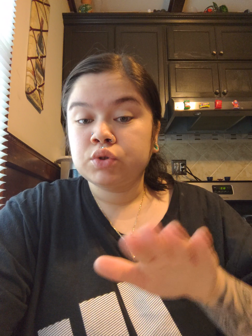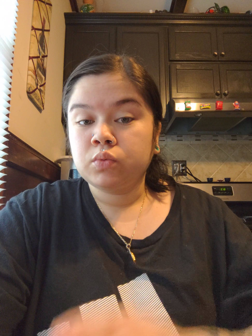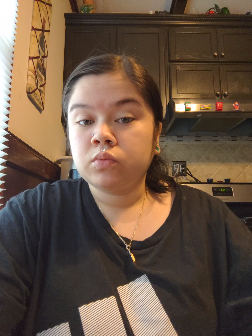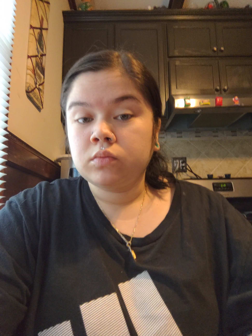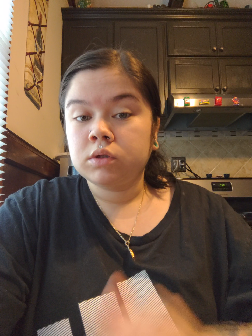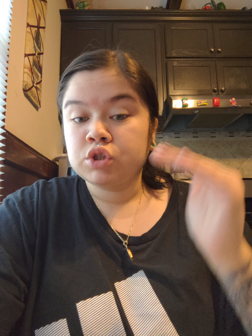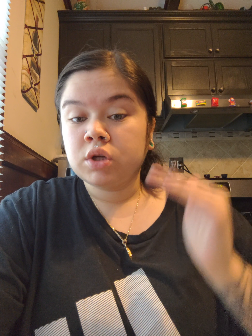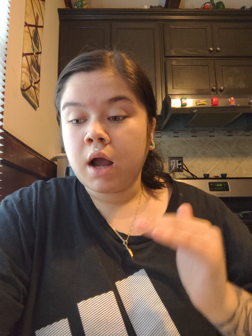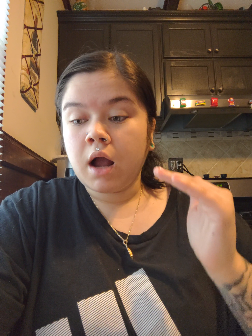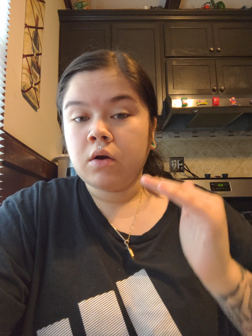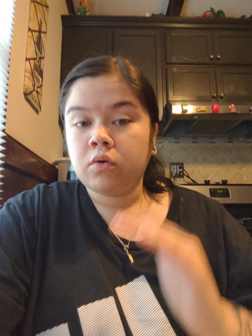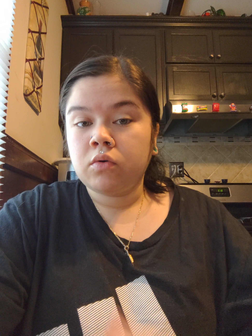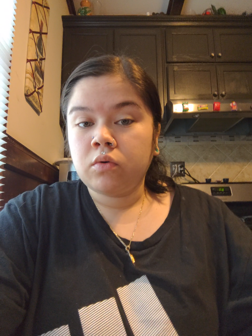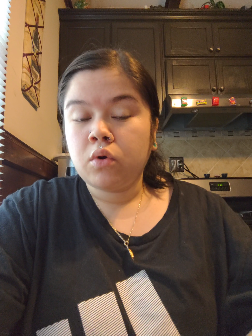child